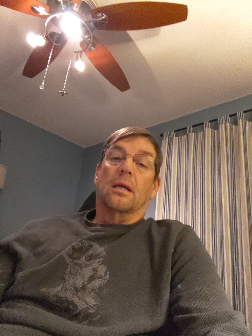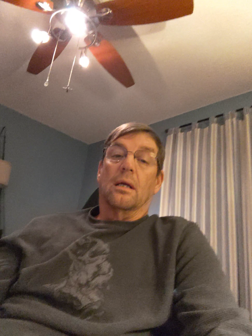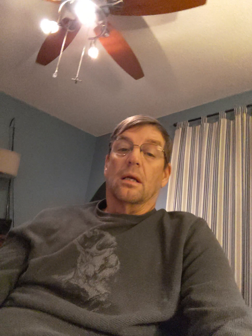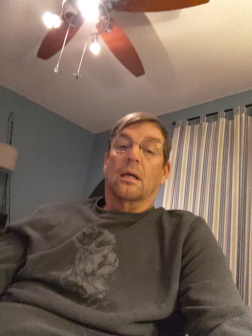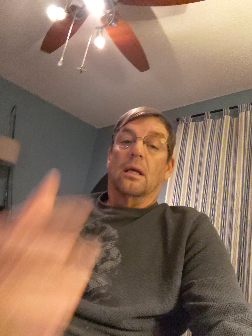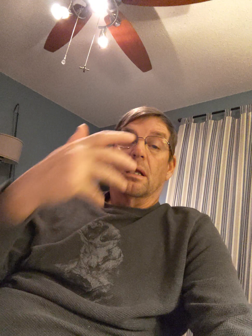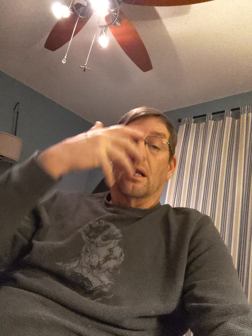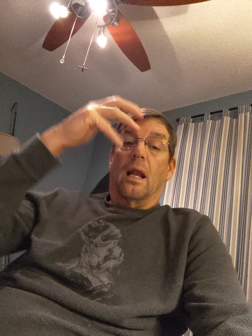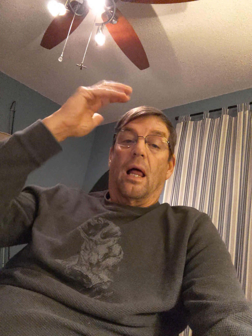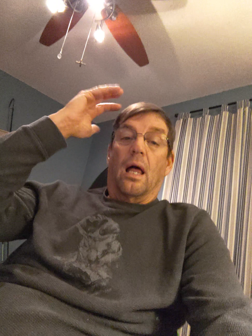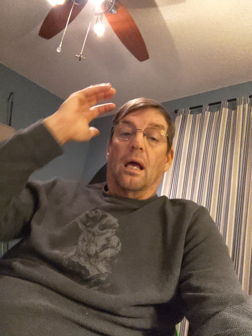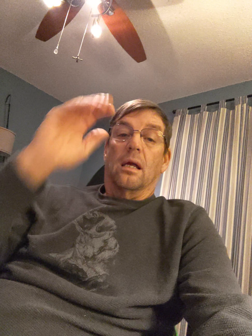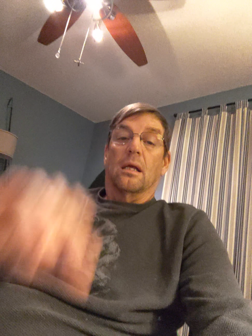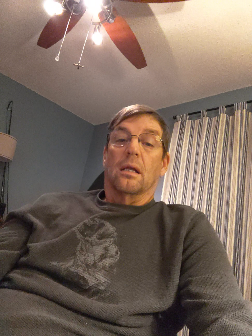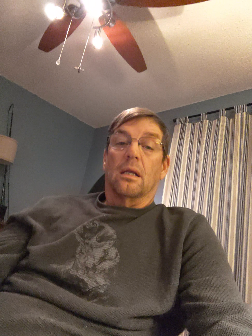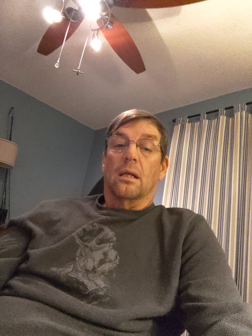lion